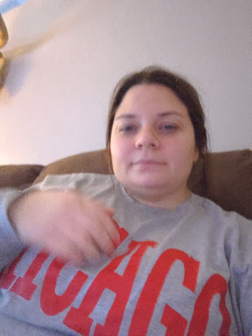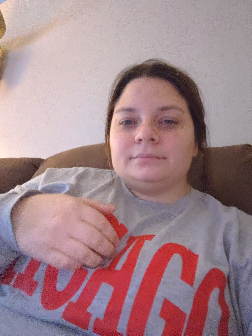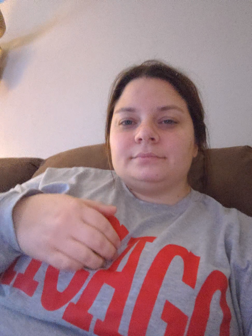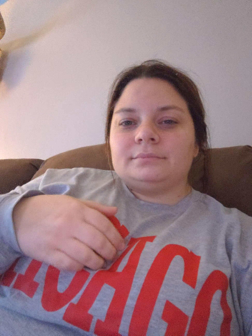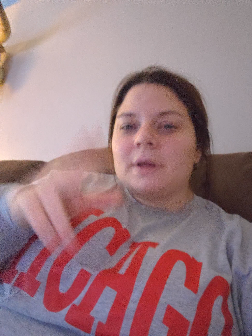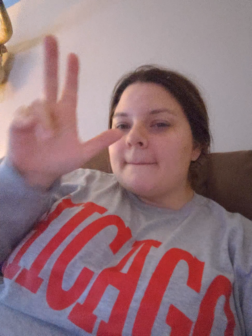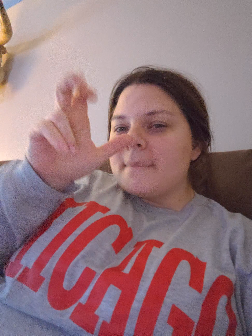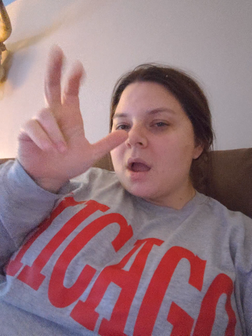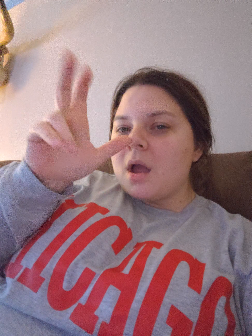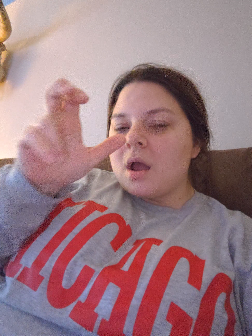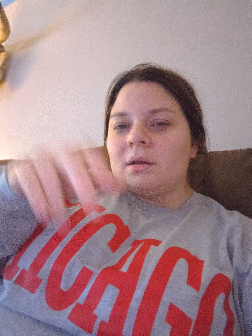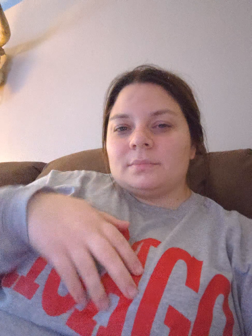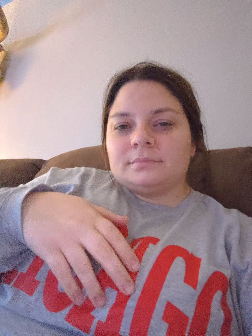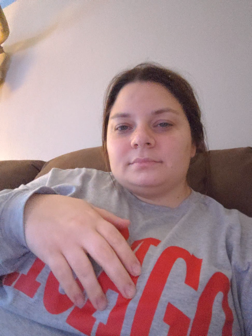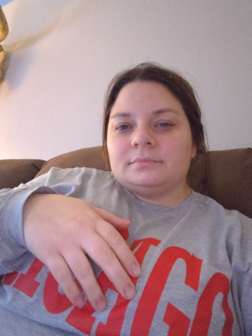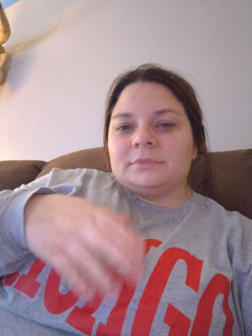bug